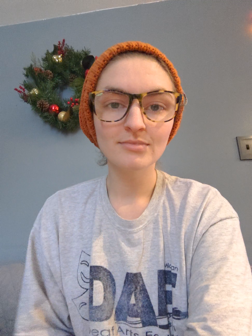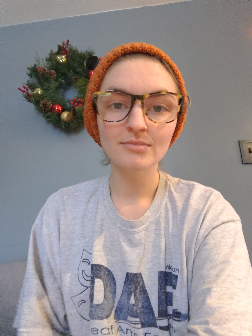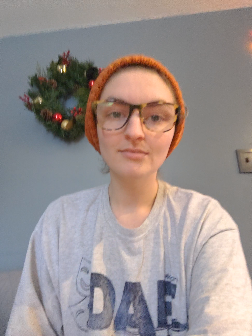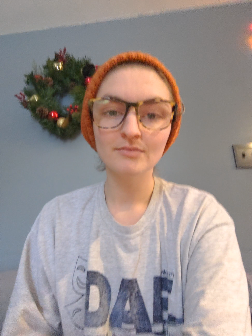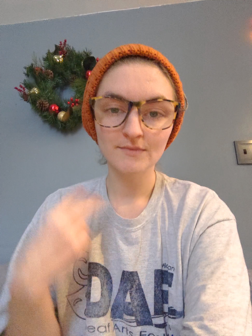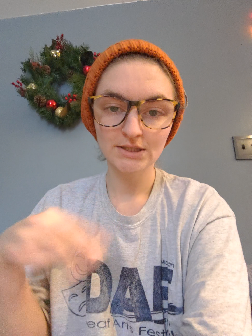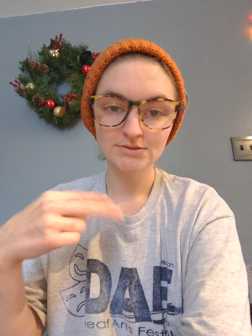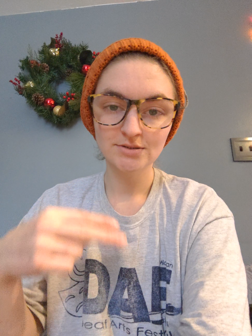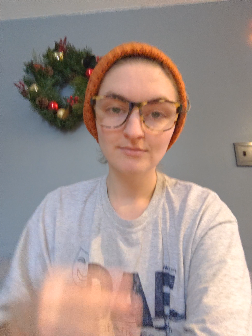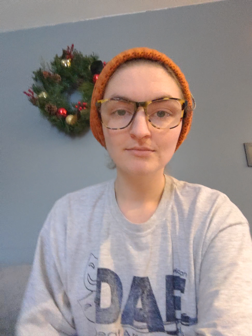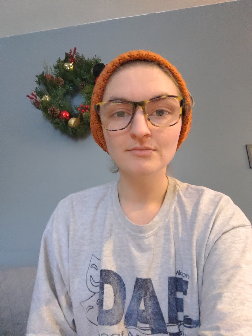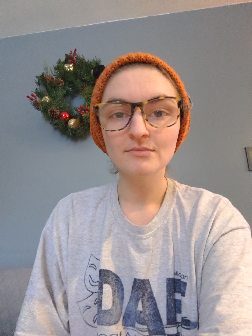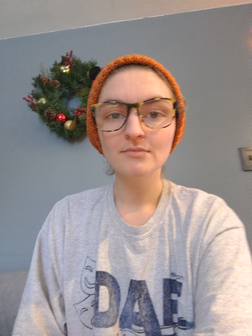dance